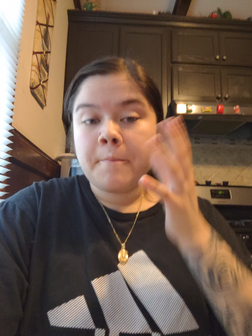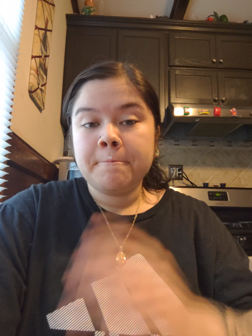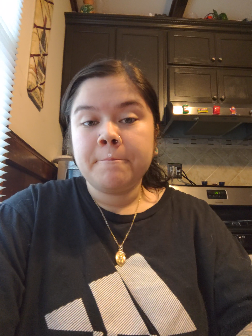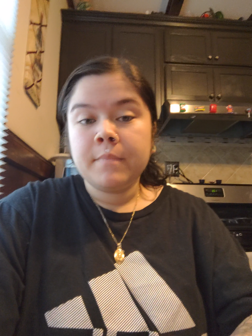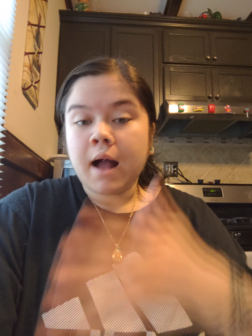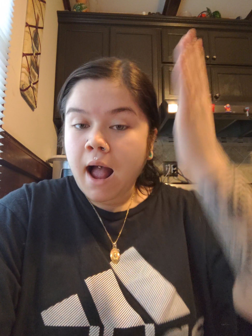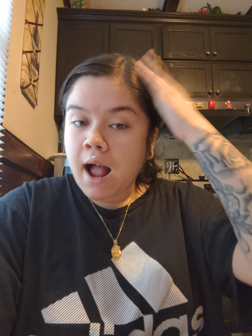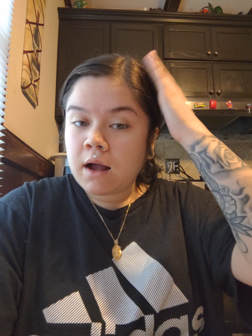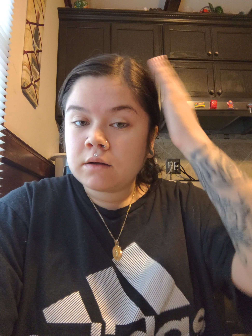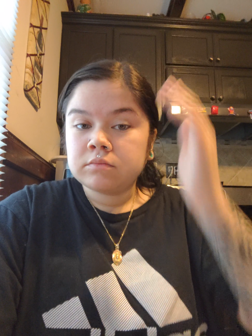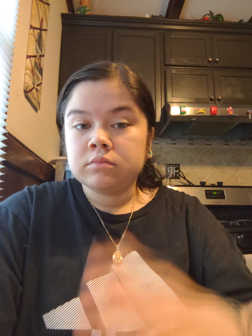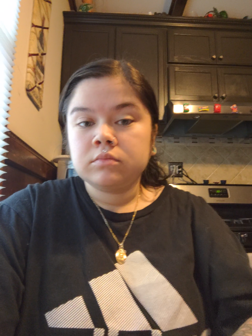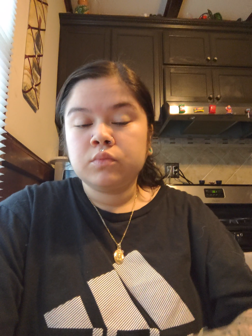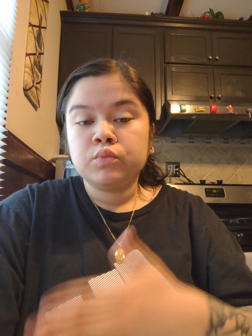hat